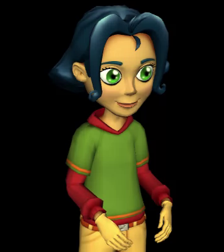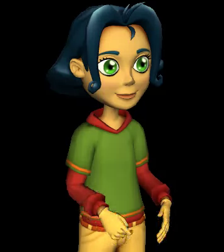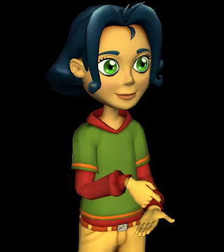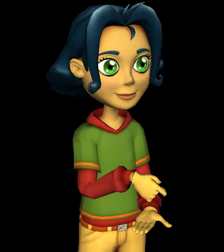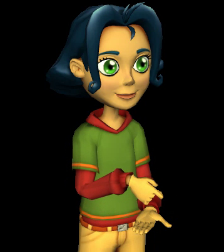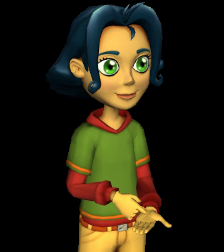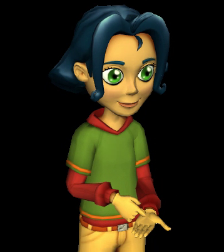يشتري